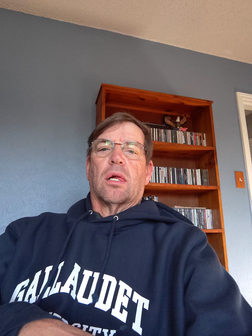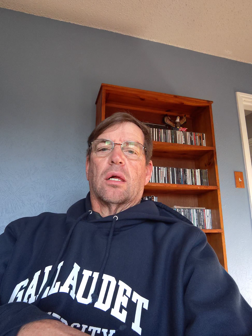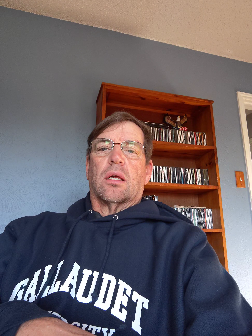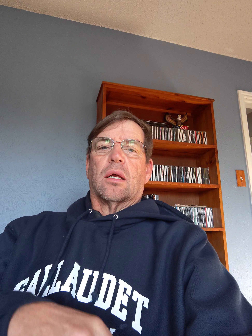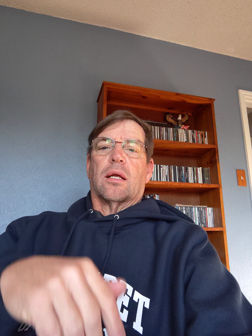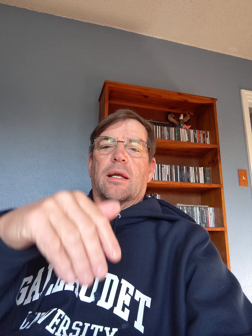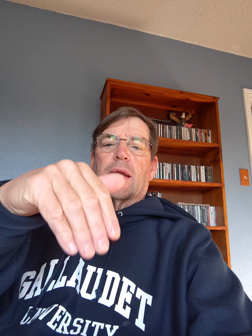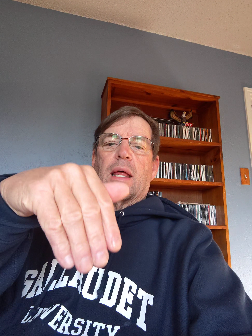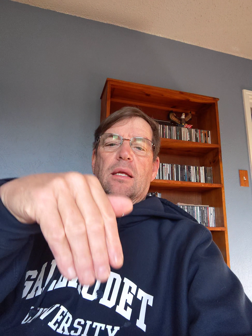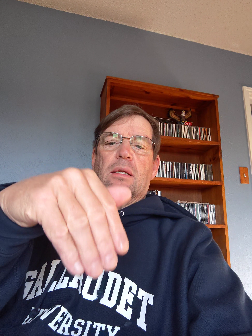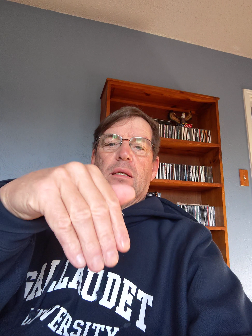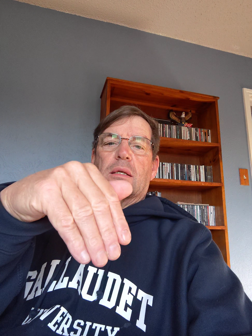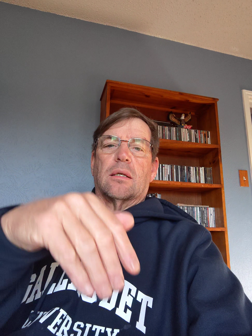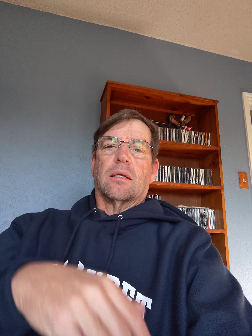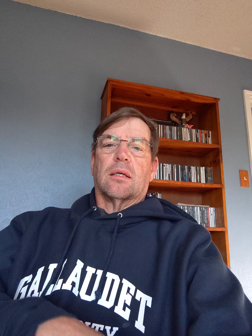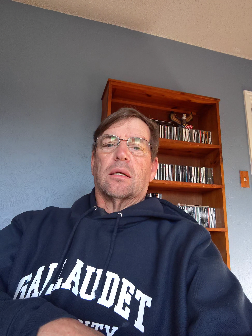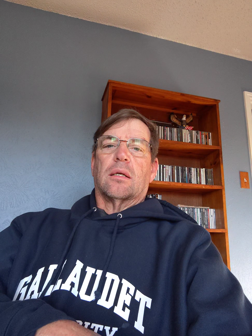night